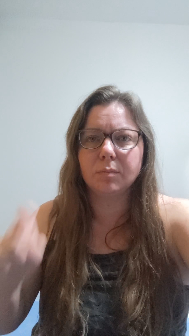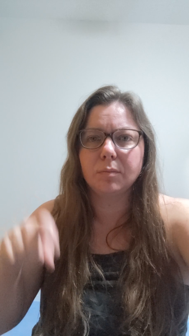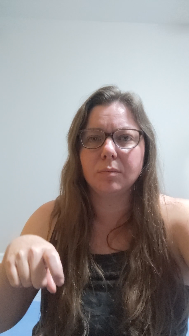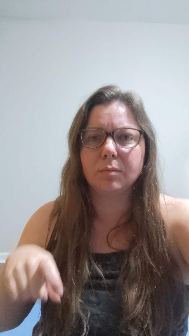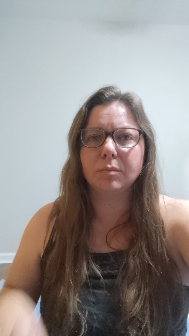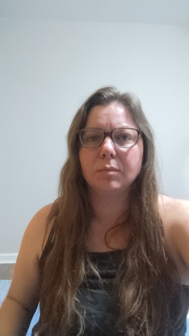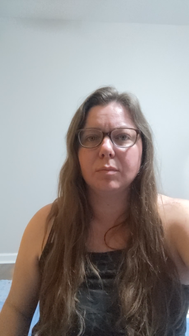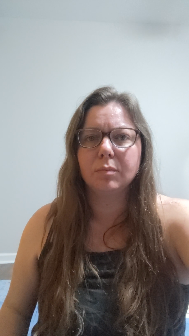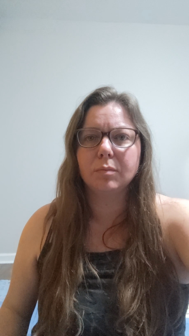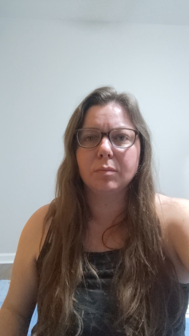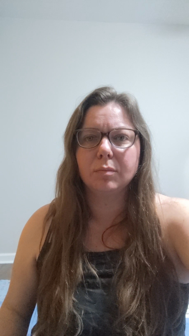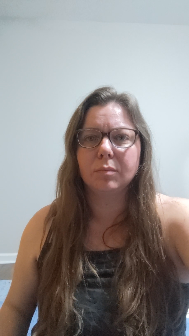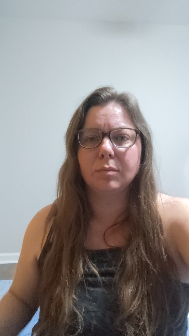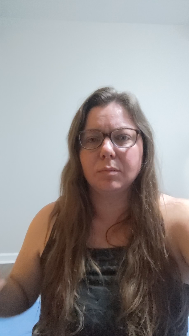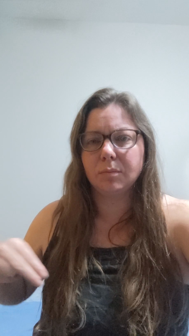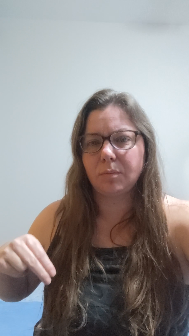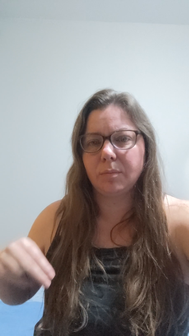diaper